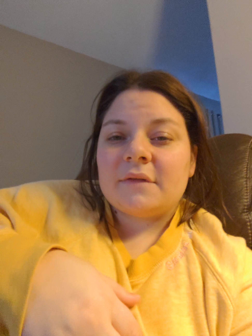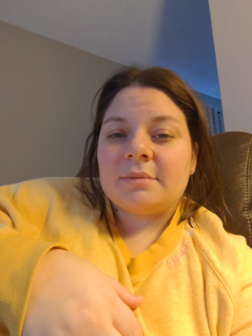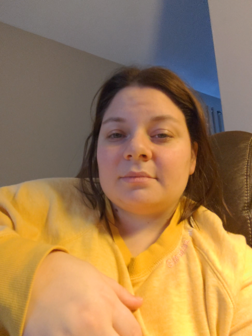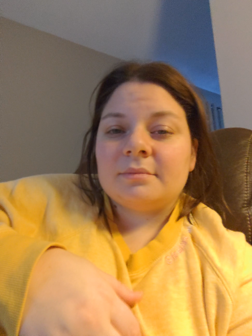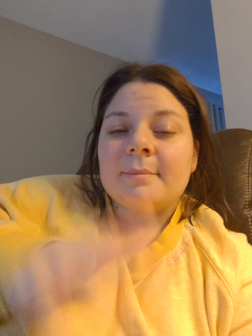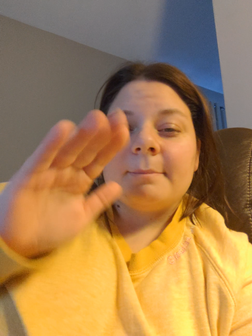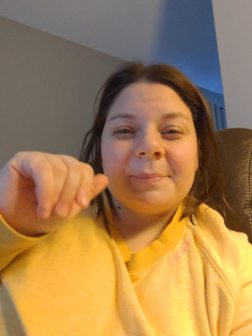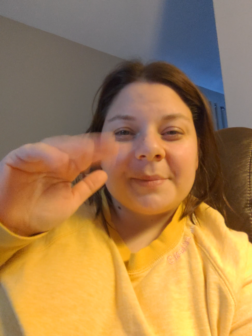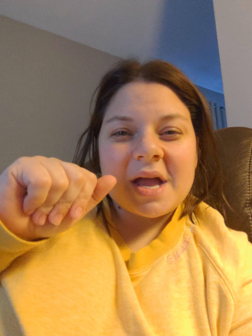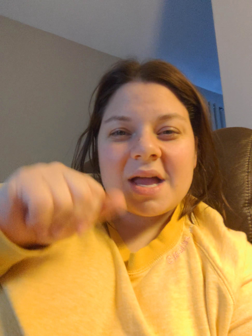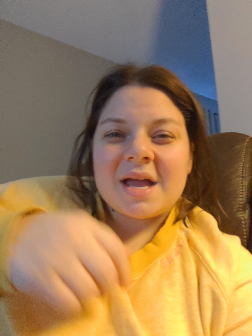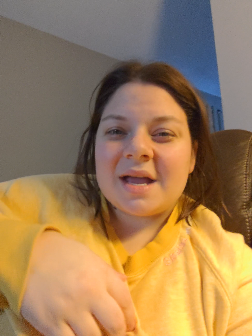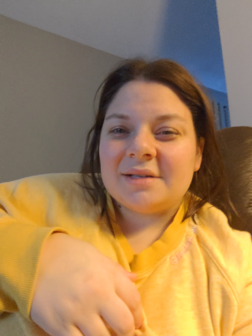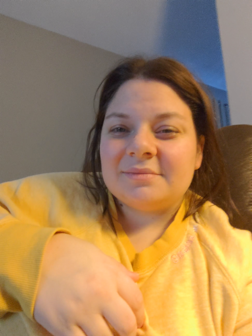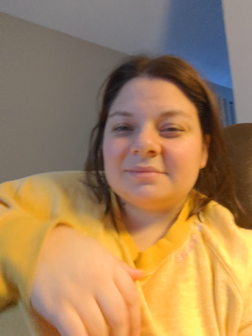bye